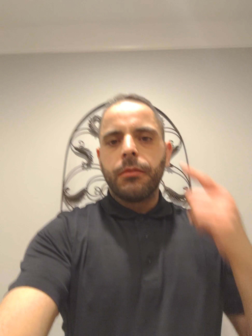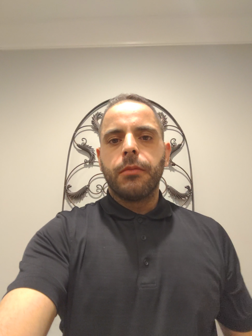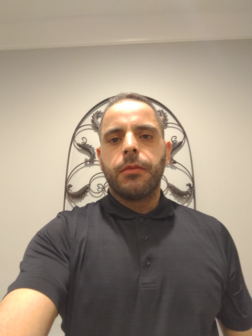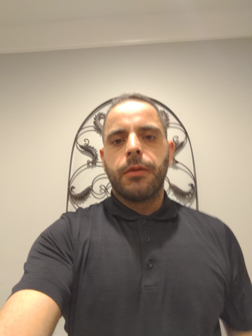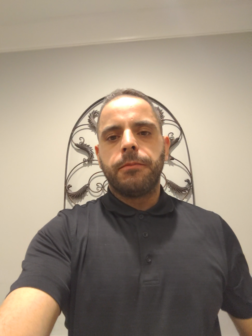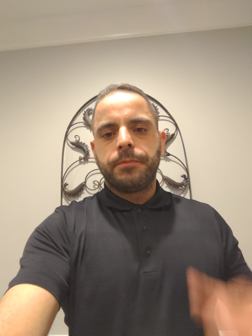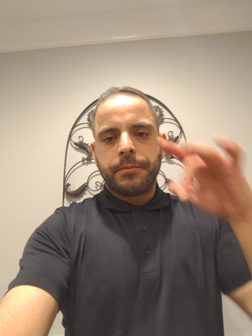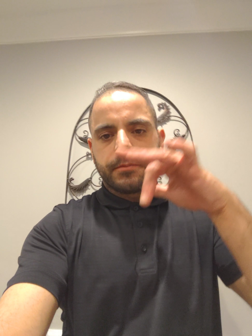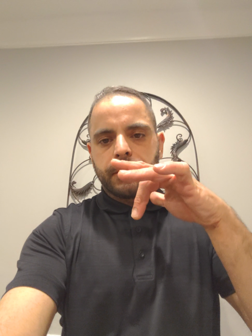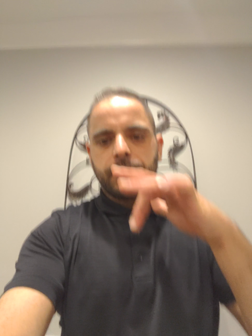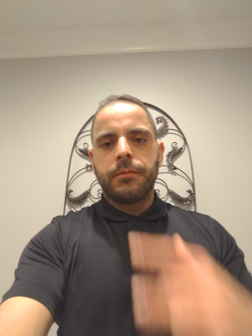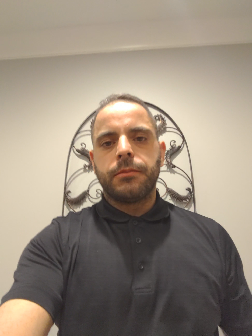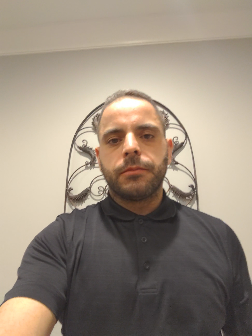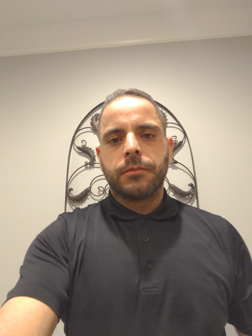touch